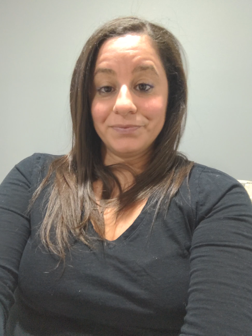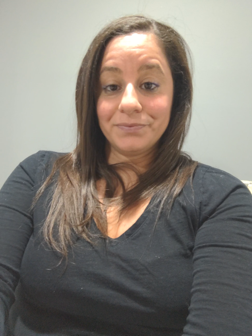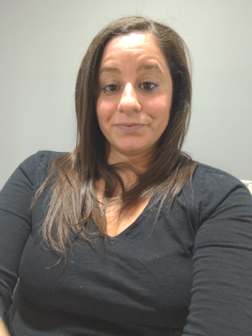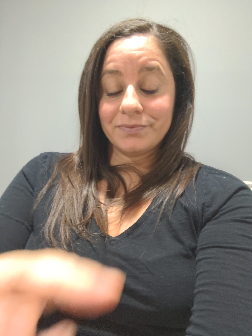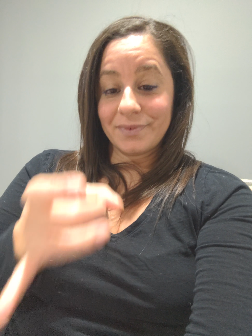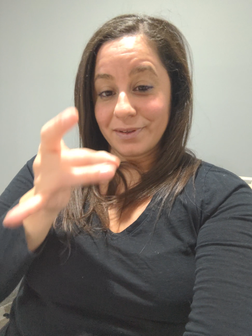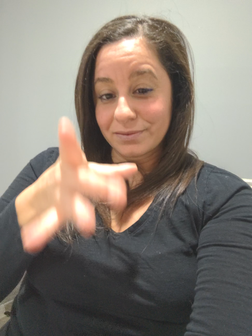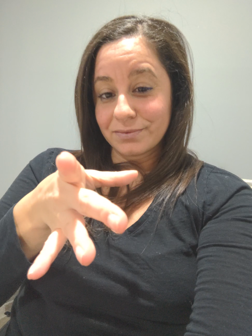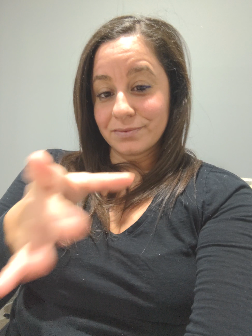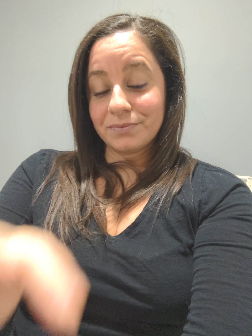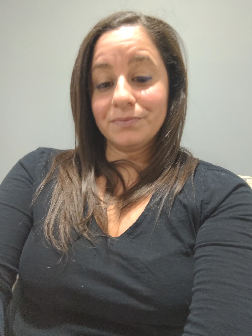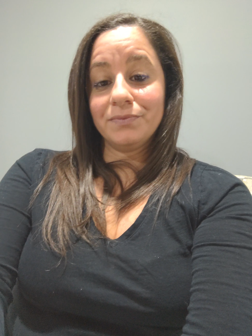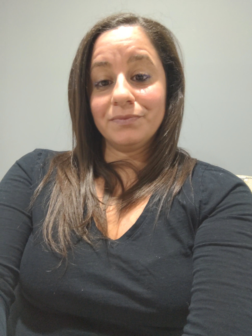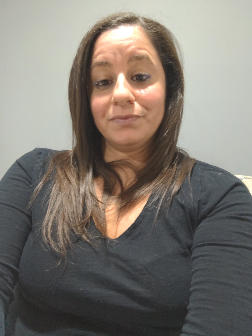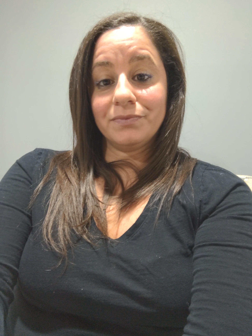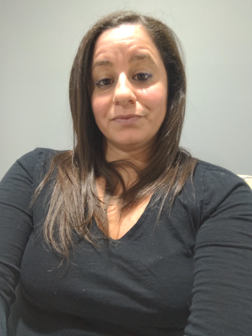hate